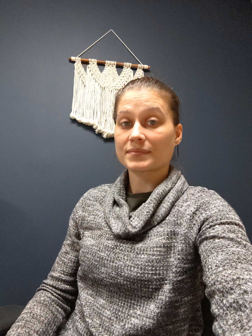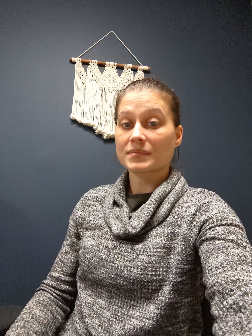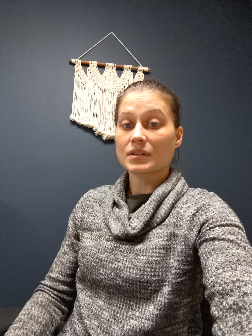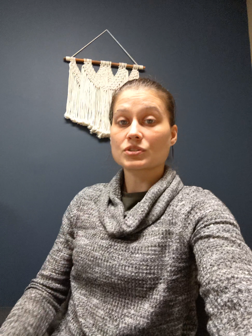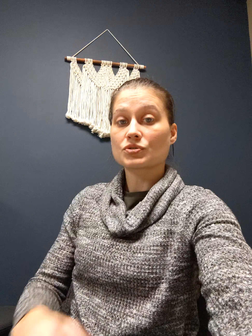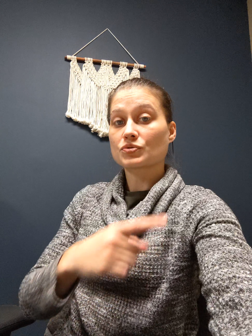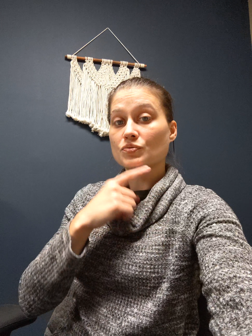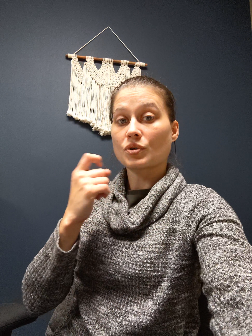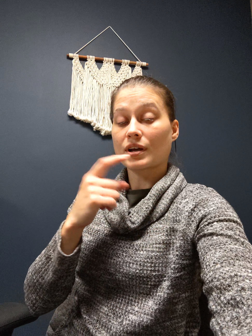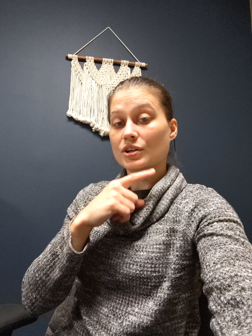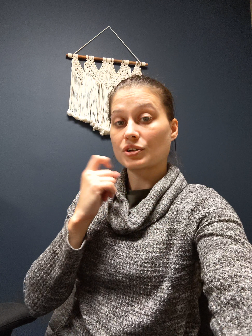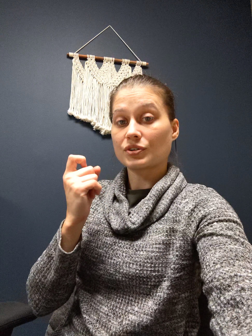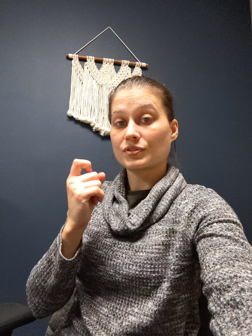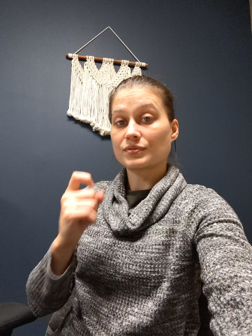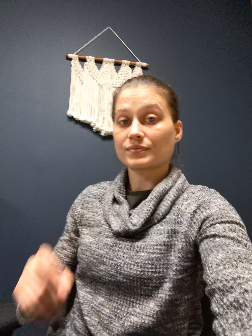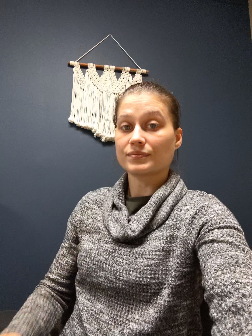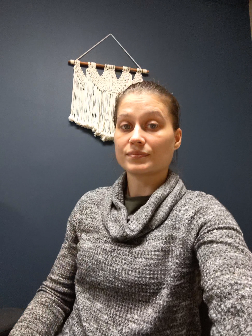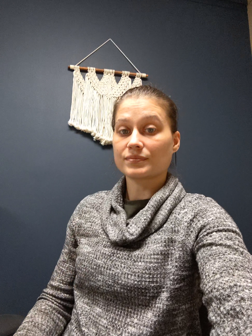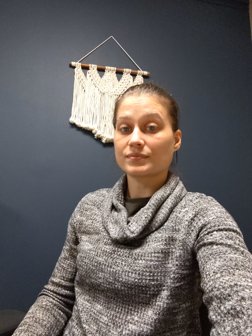dryer